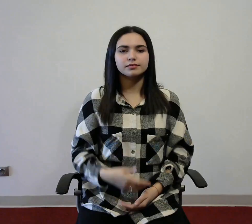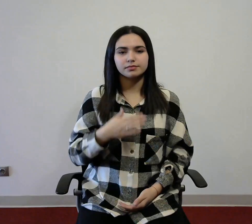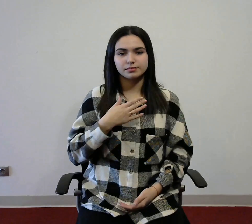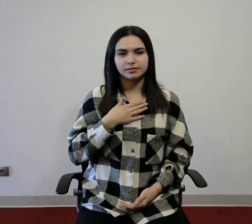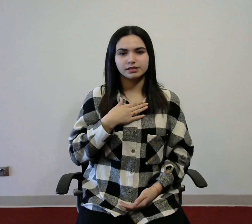mən